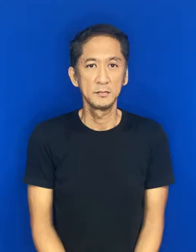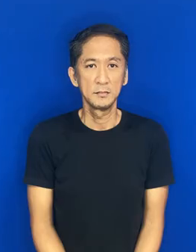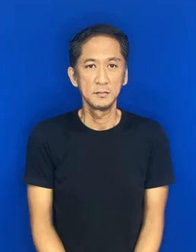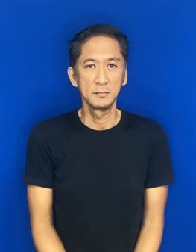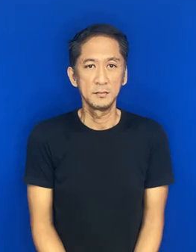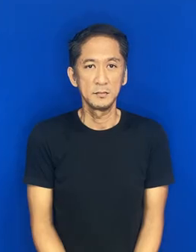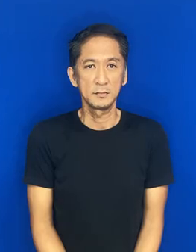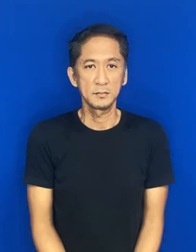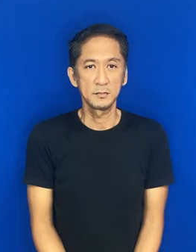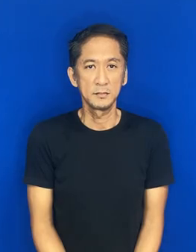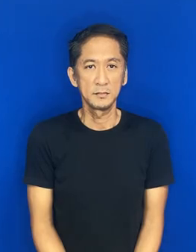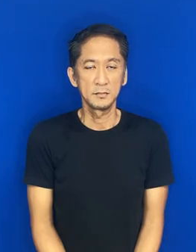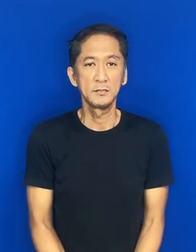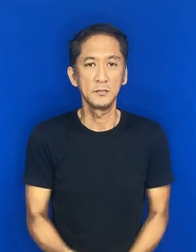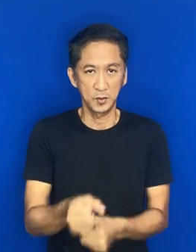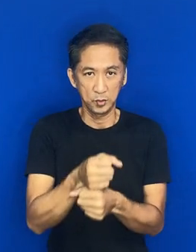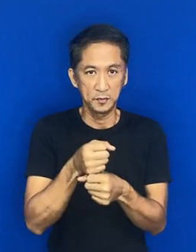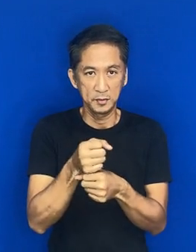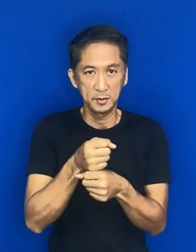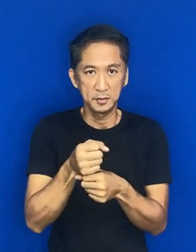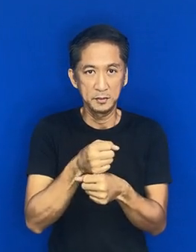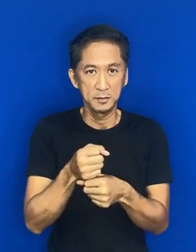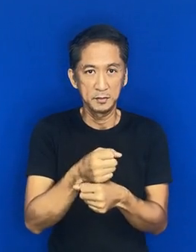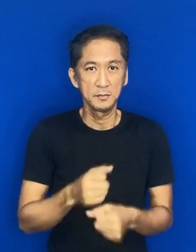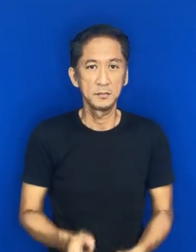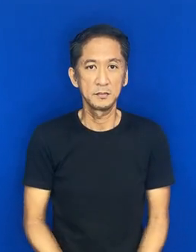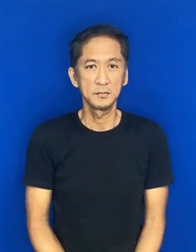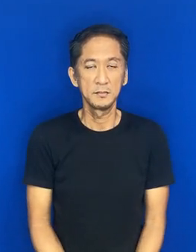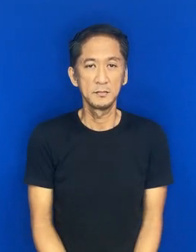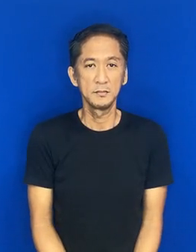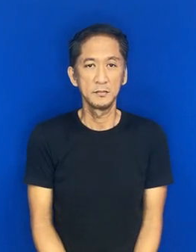coffee